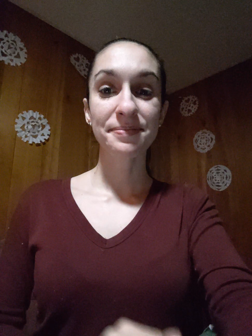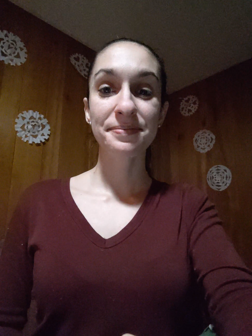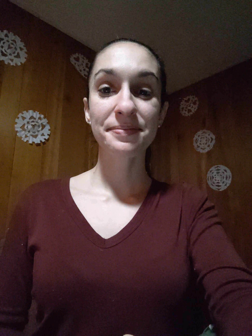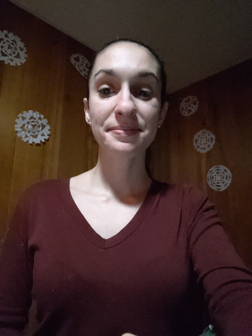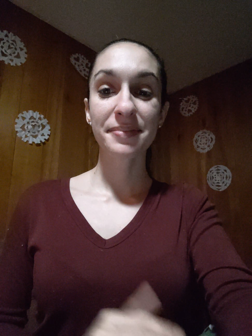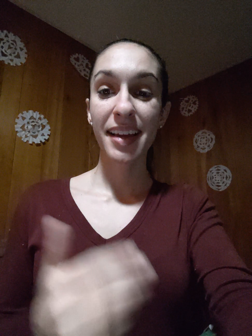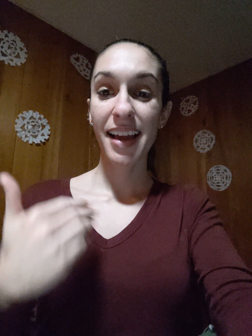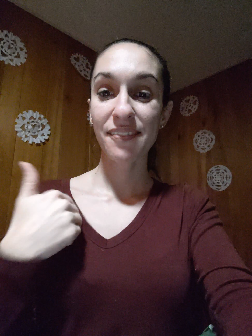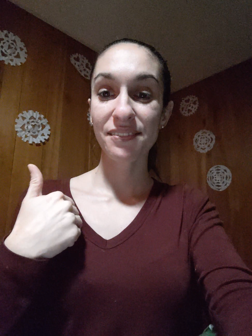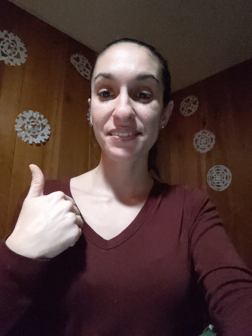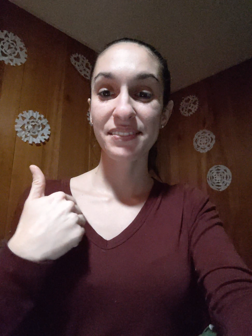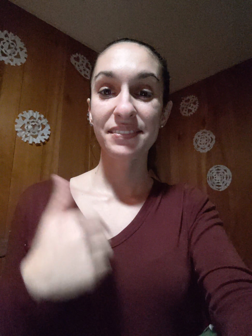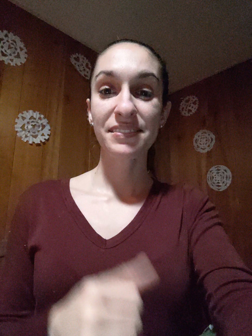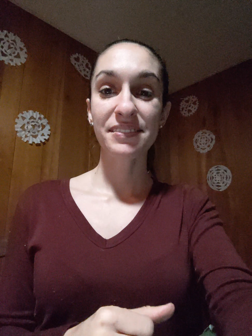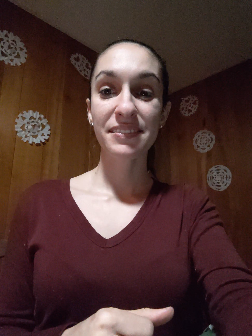have